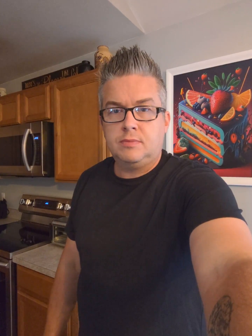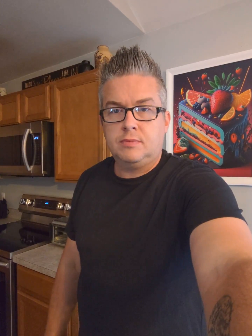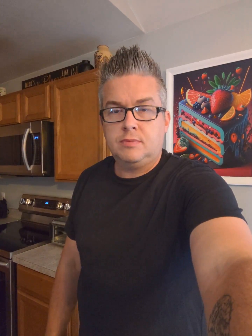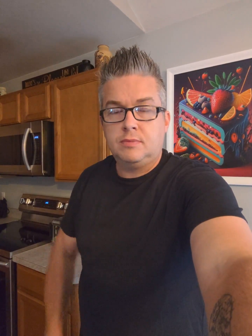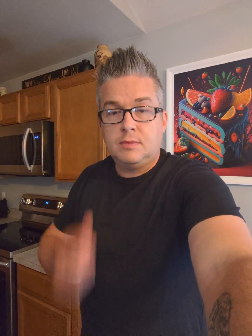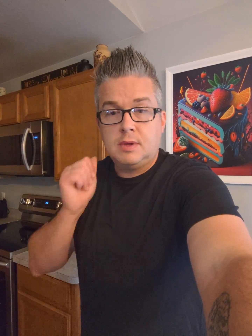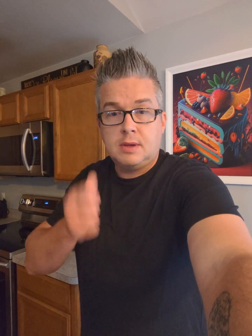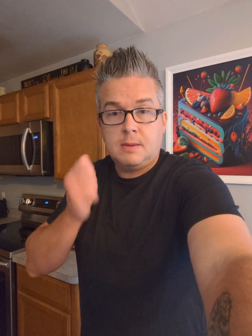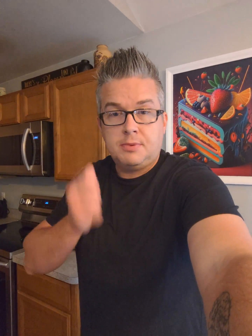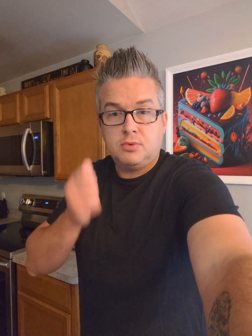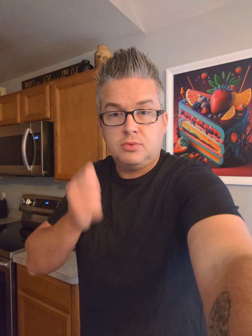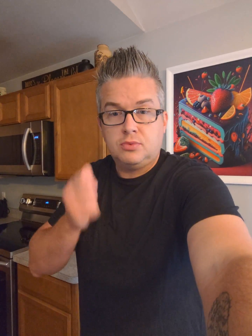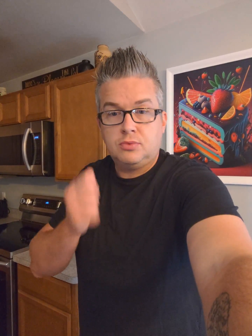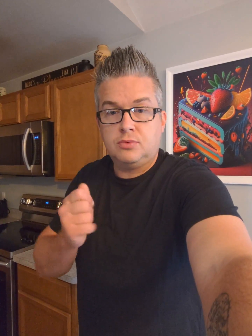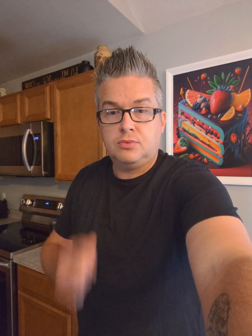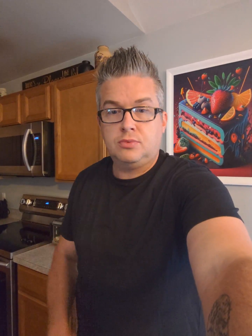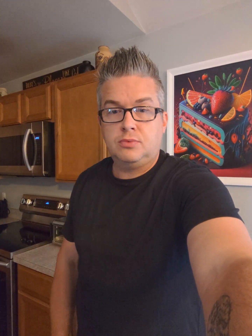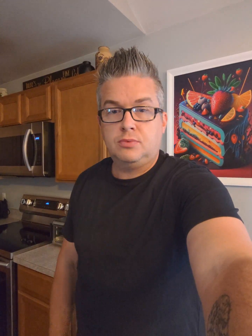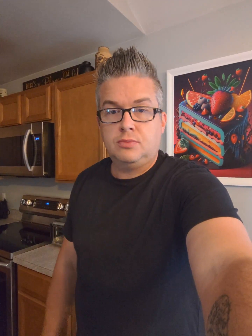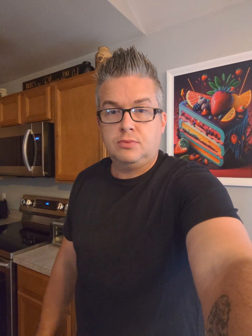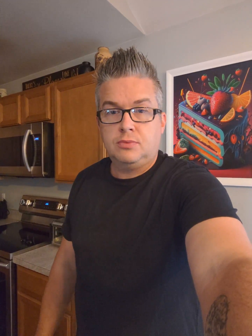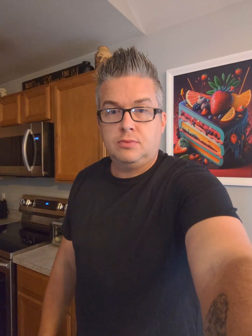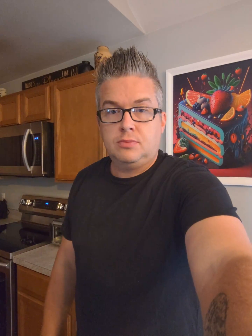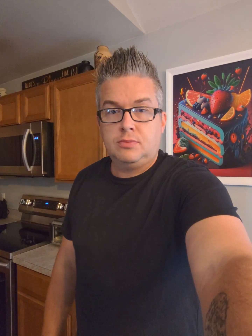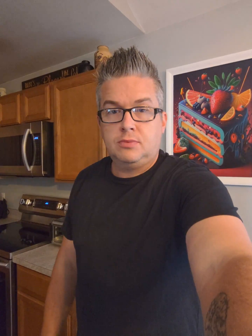hammer